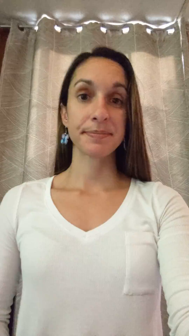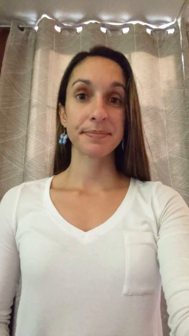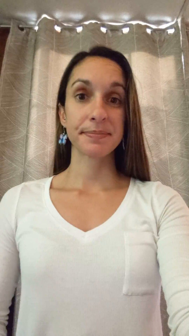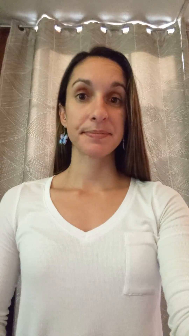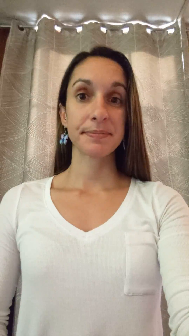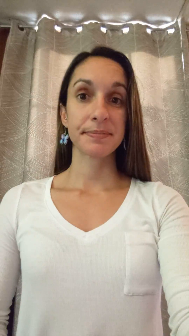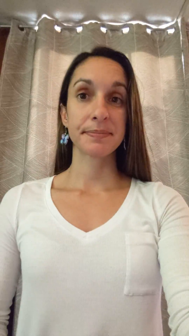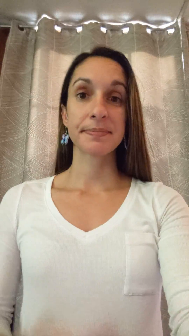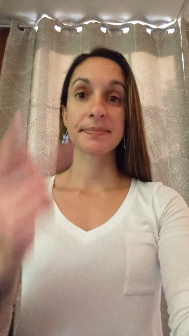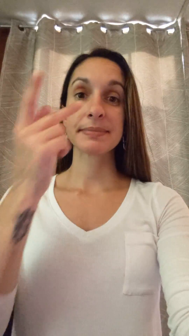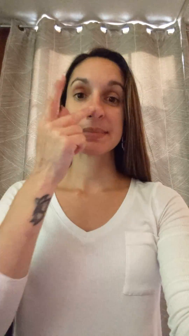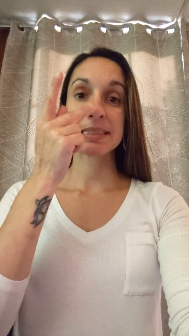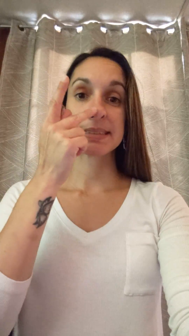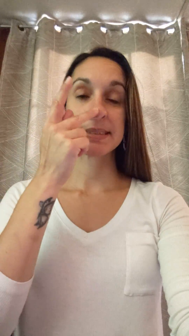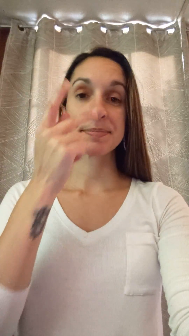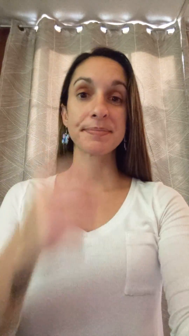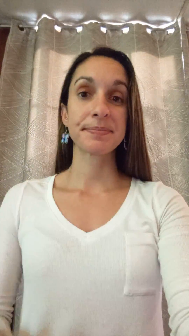penis